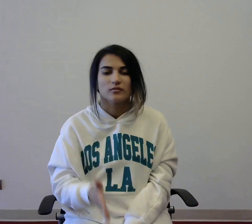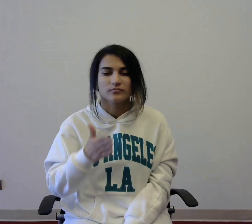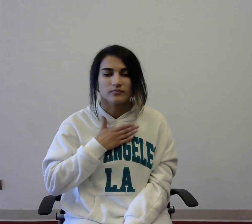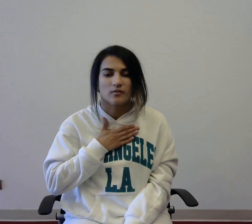mən